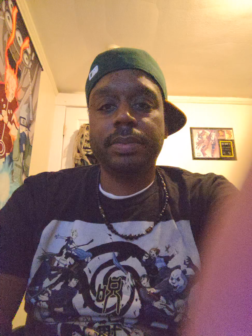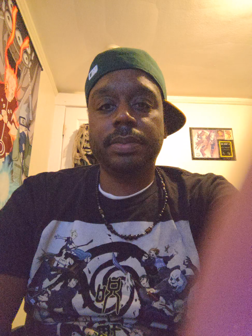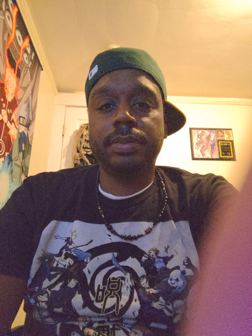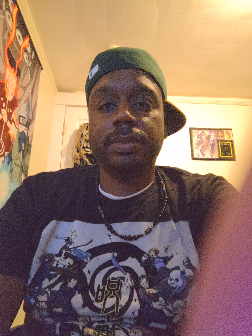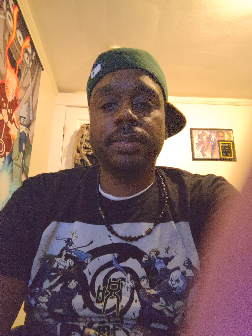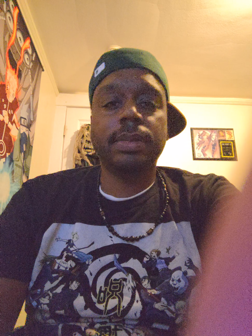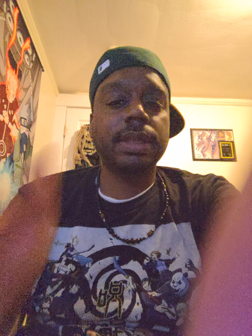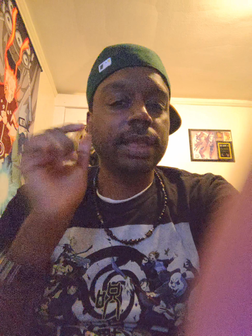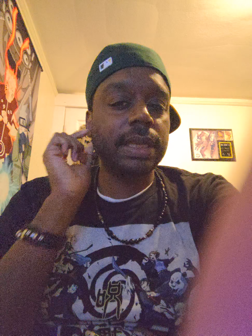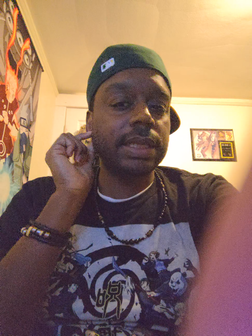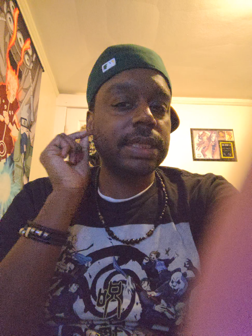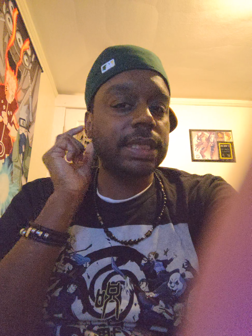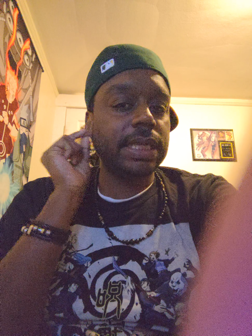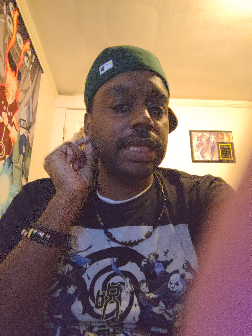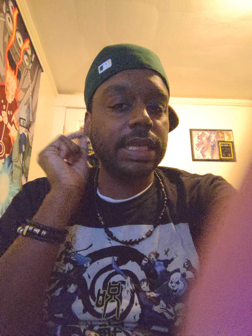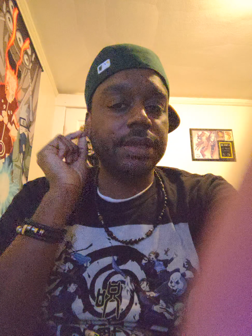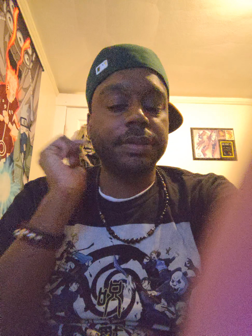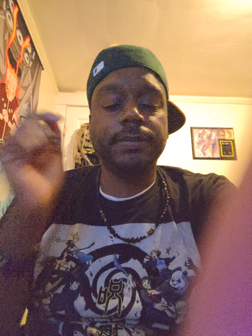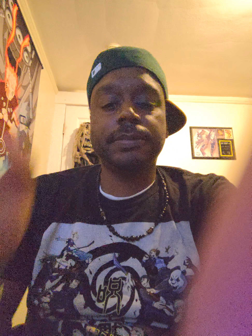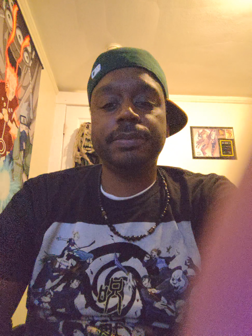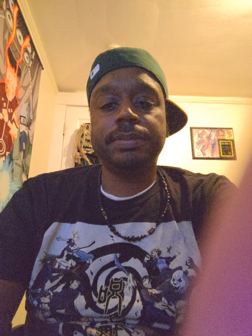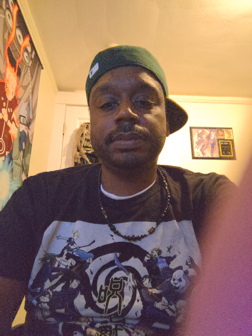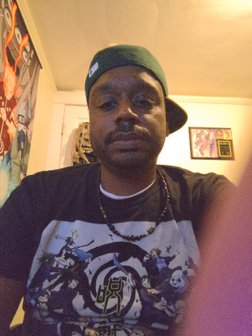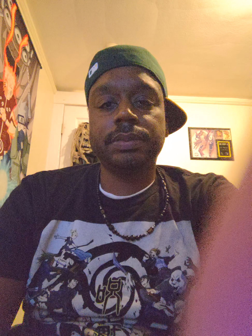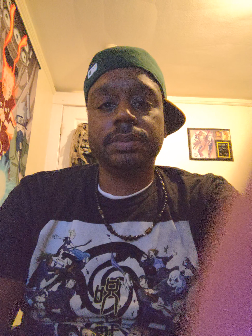ear